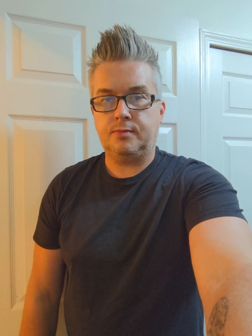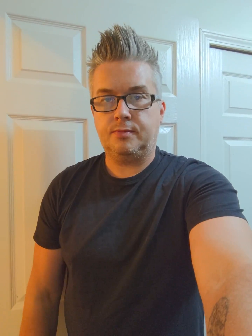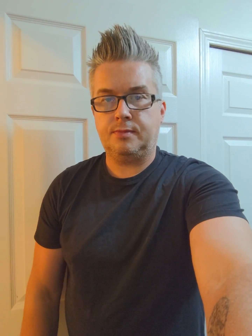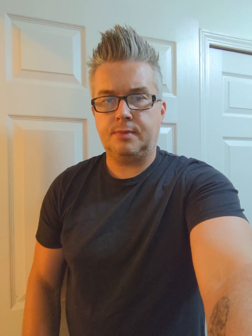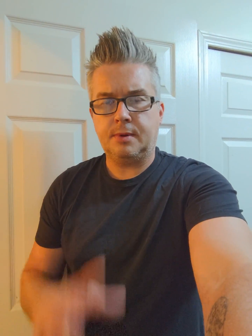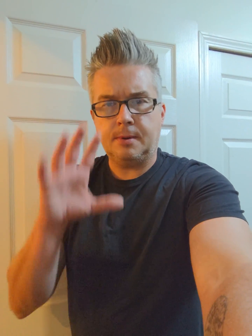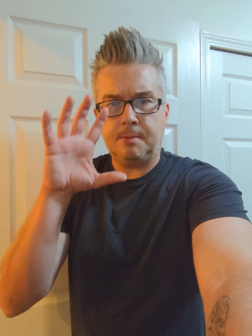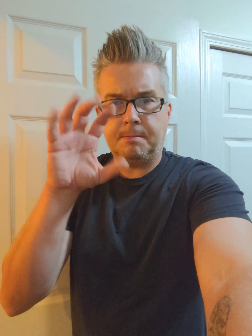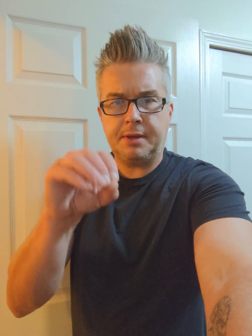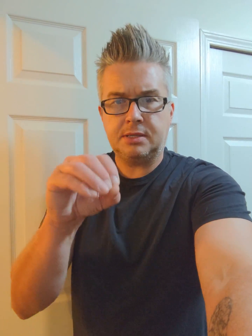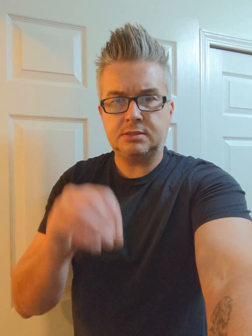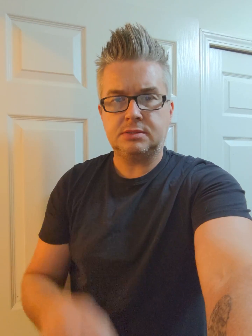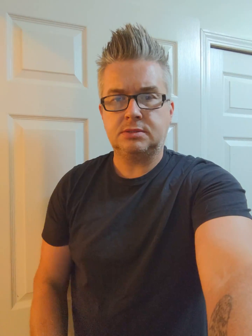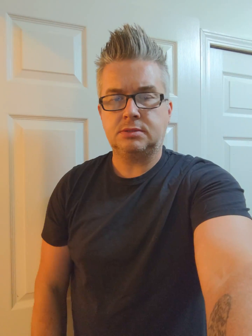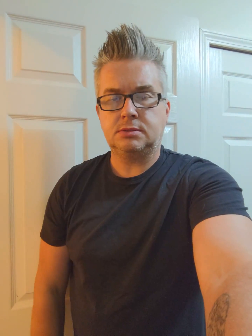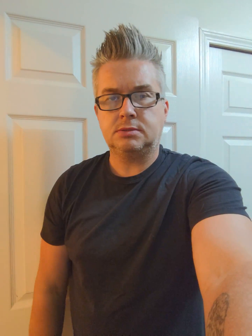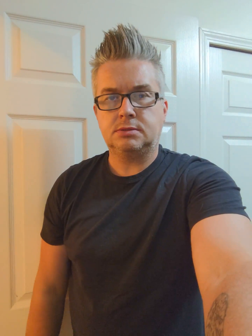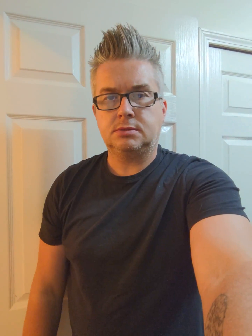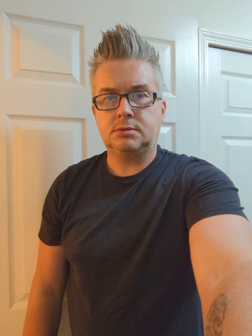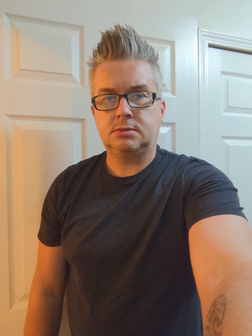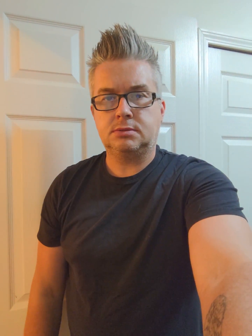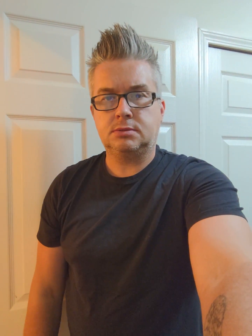bite